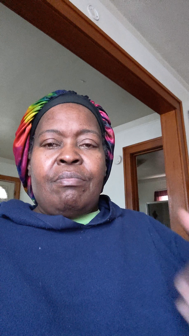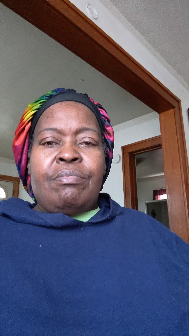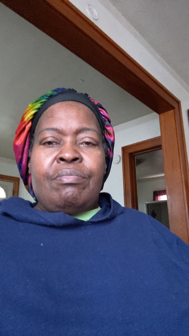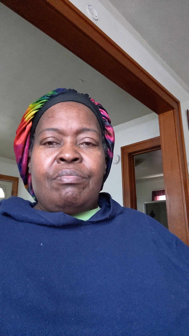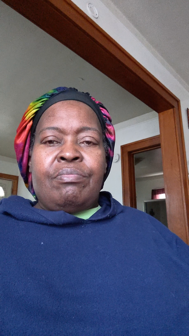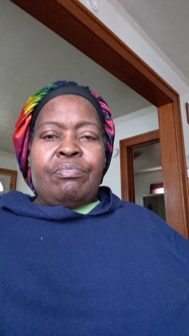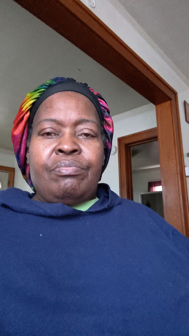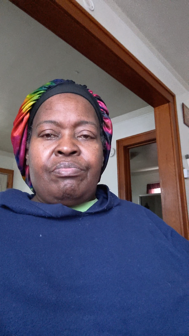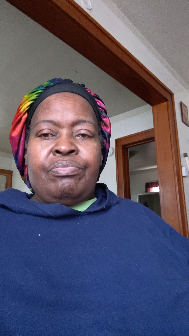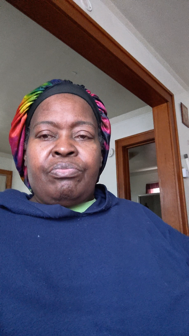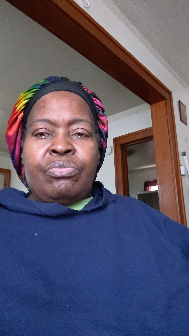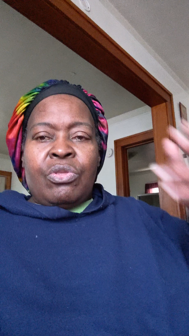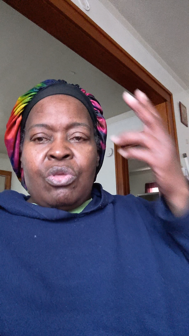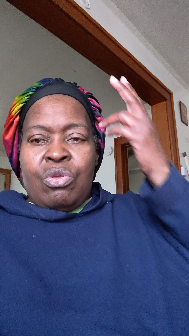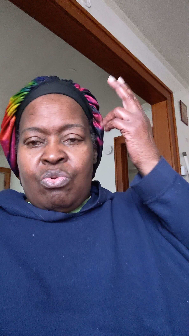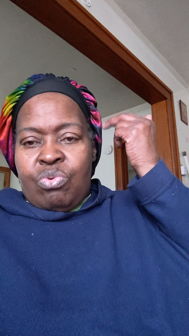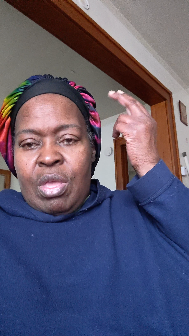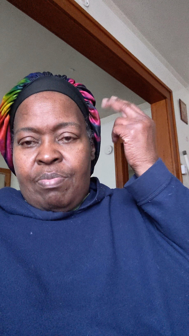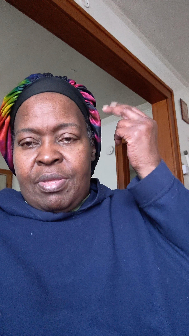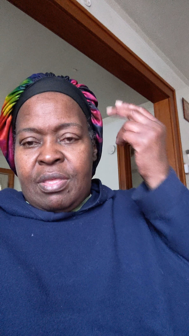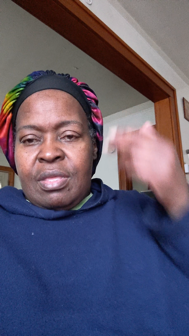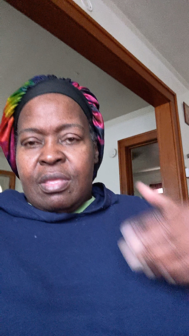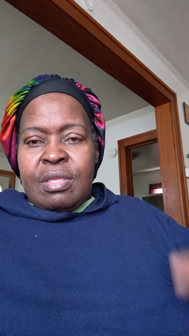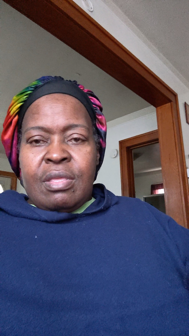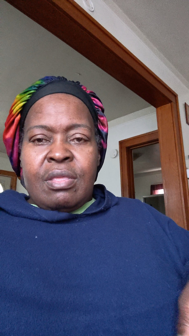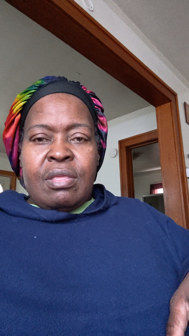rabbit